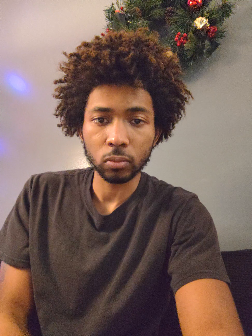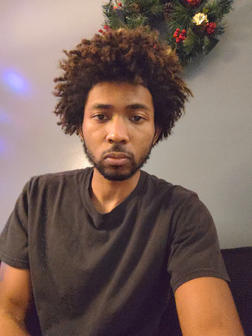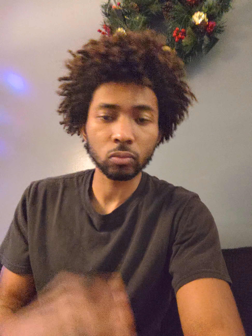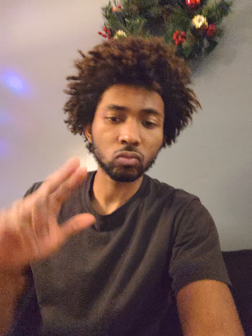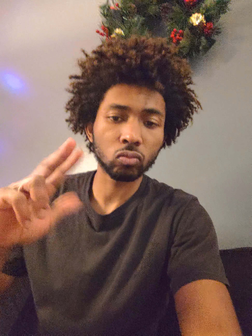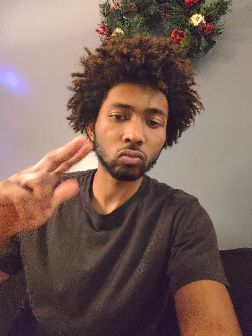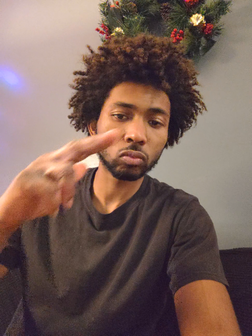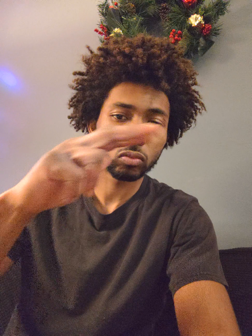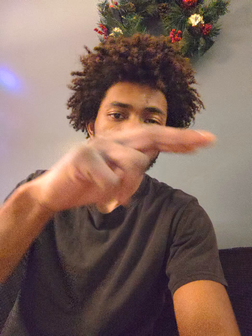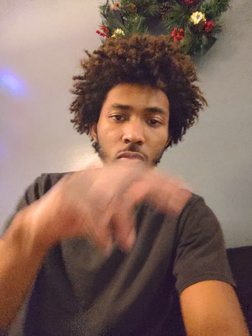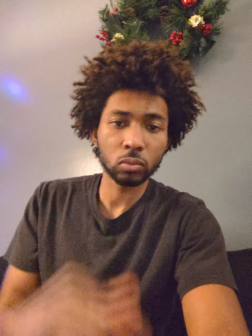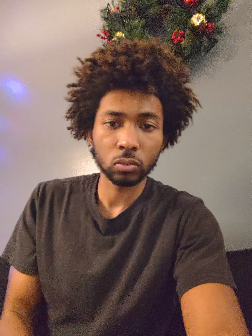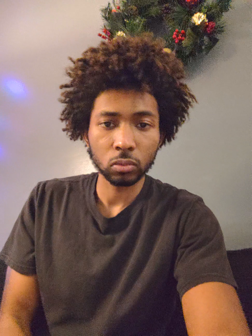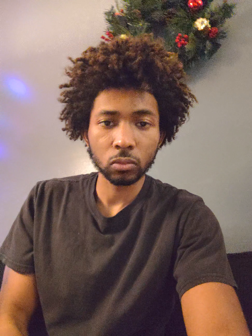helicopter